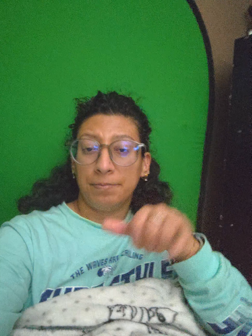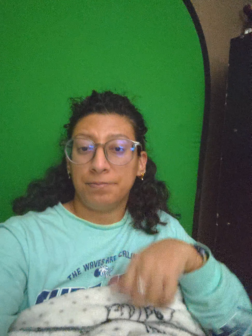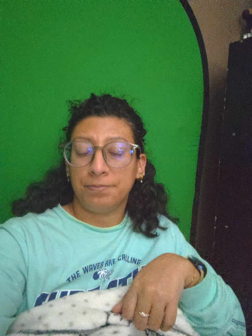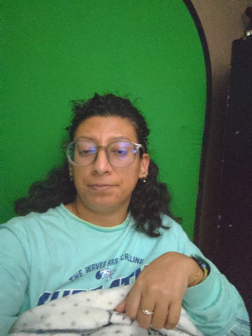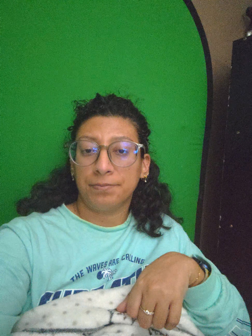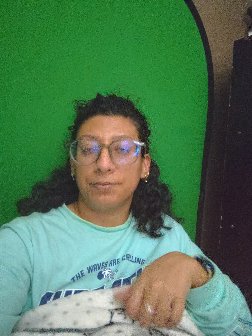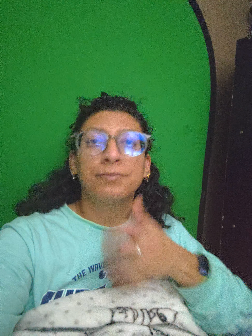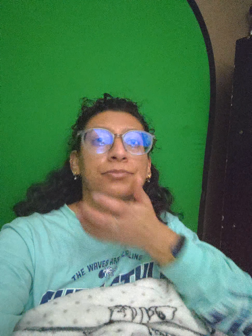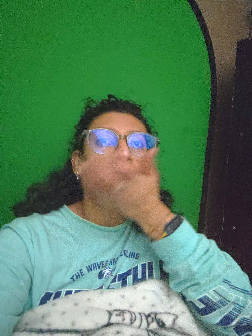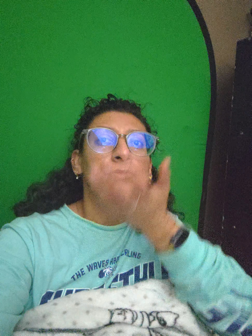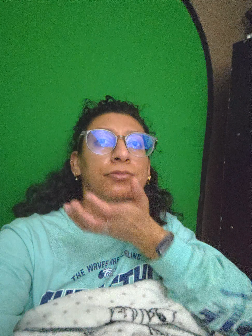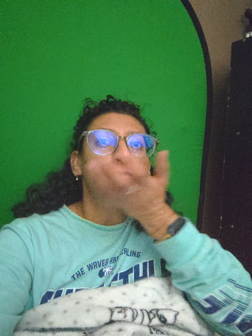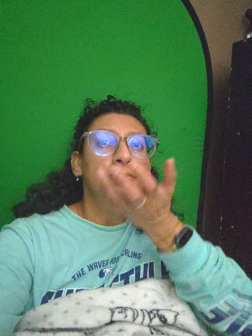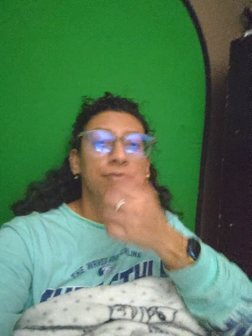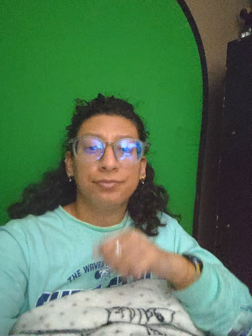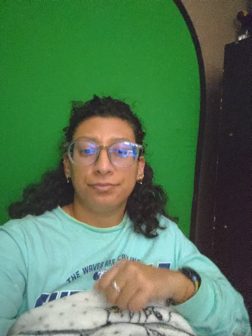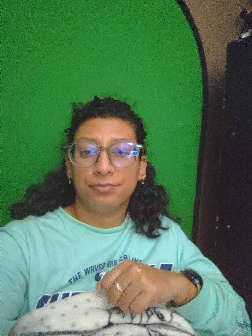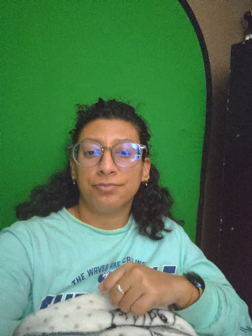grass